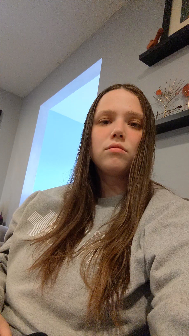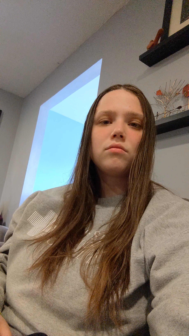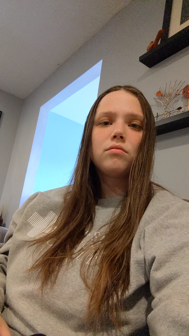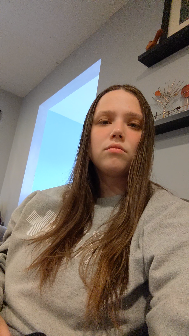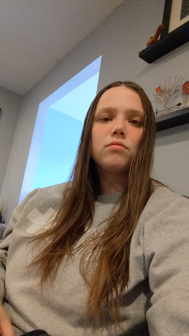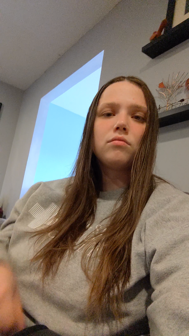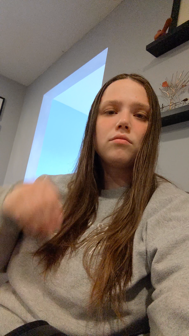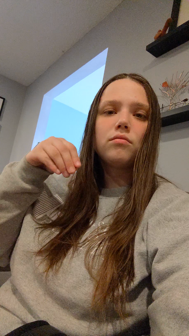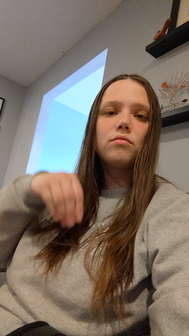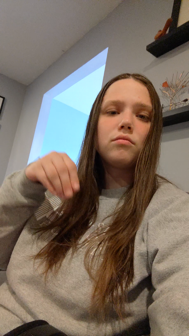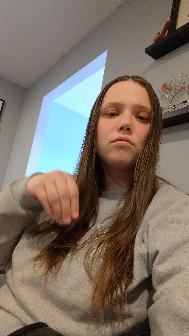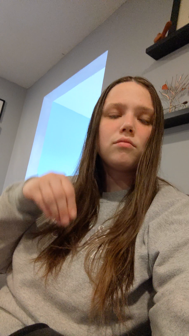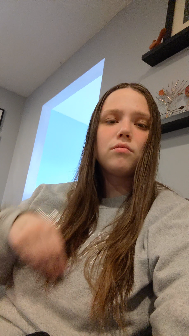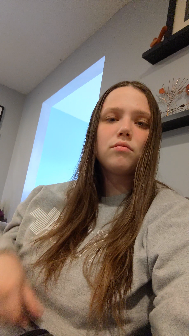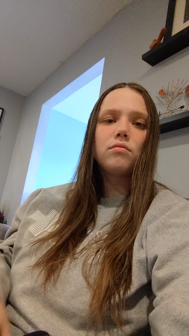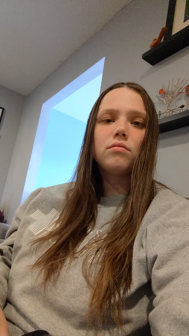inside